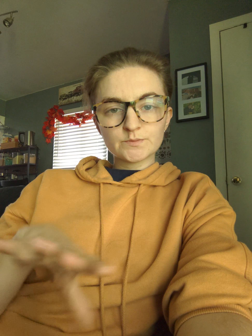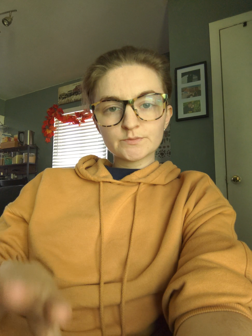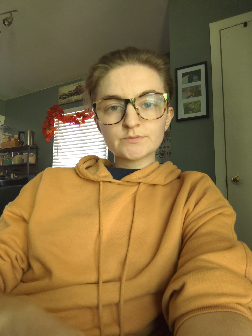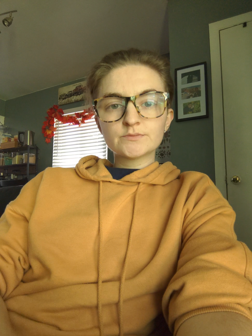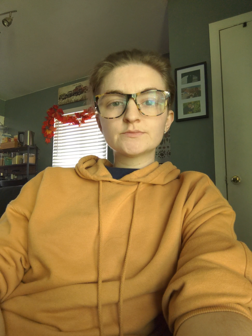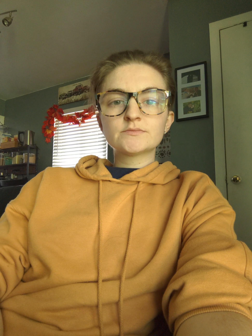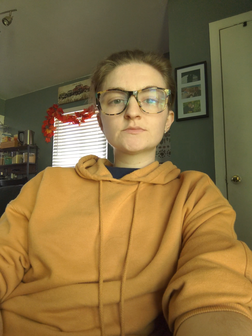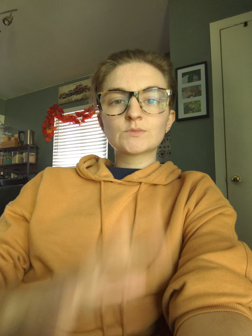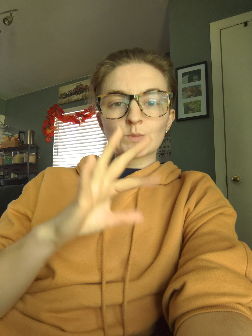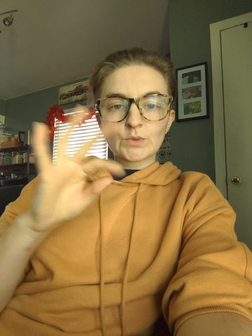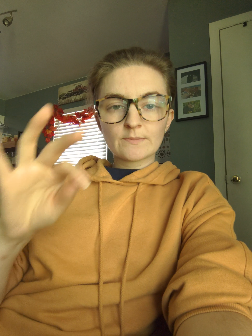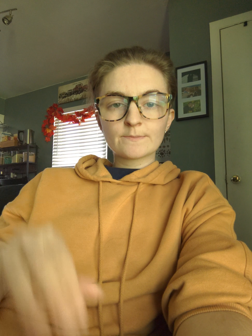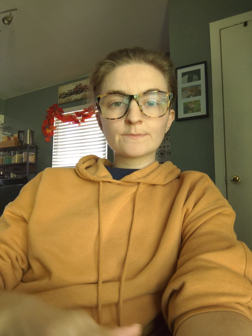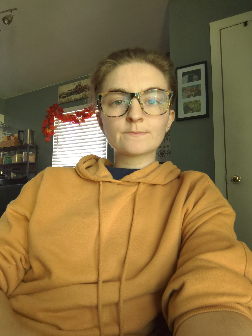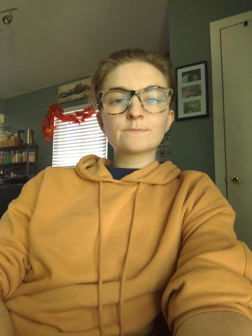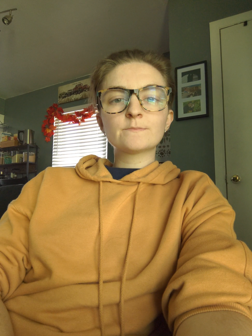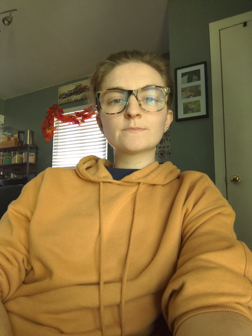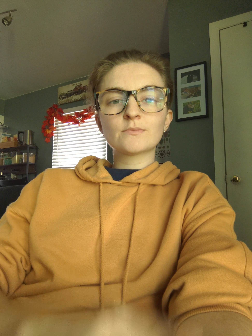choose